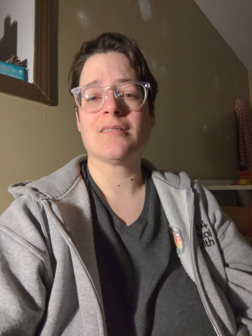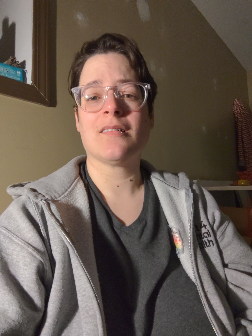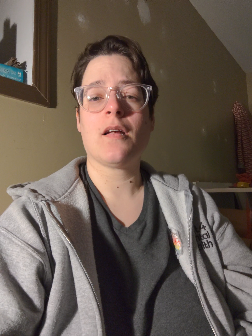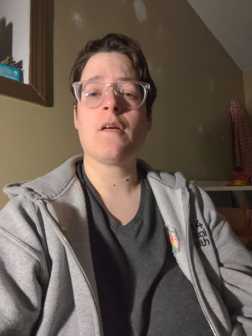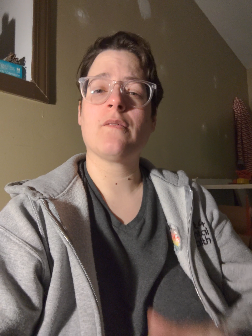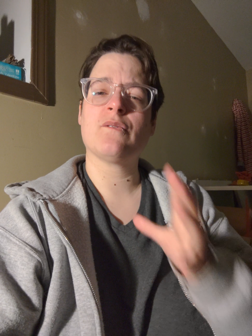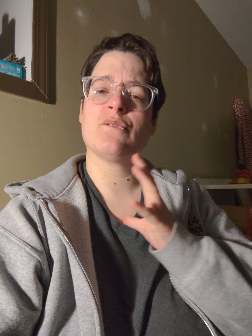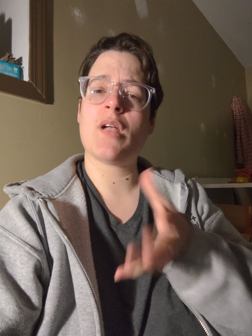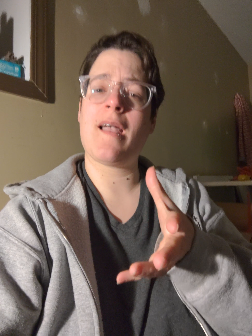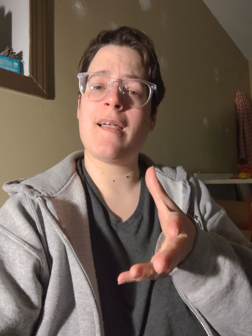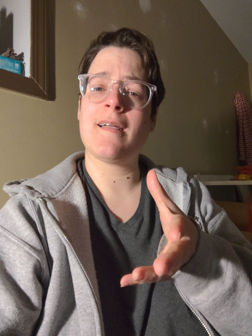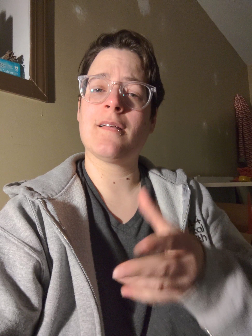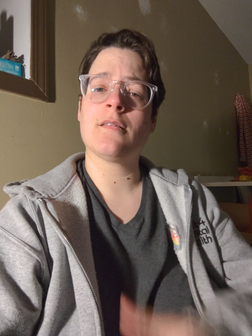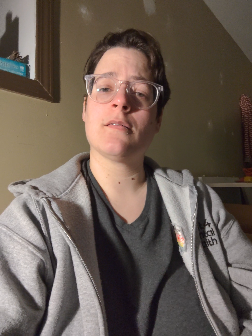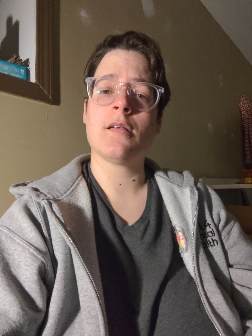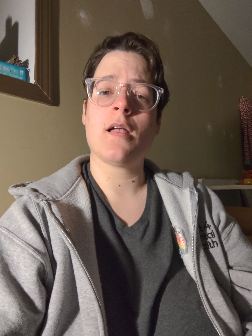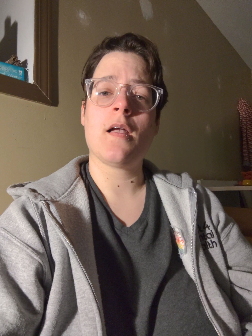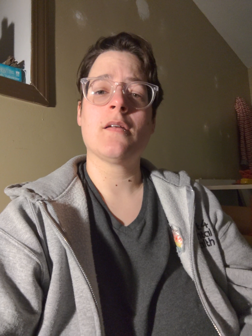fine